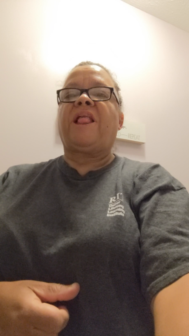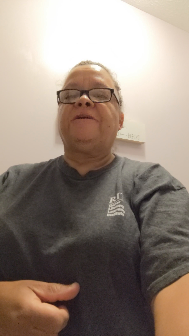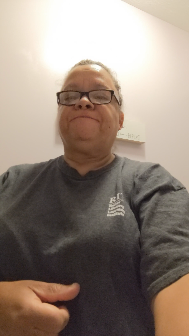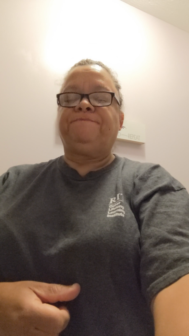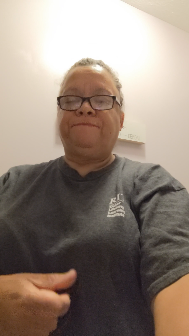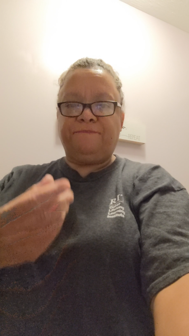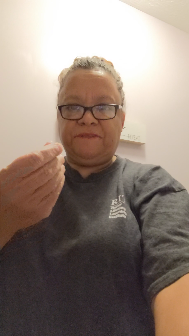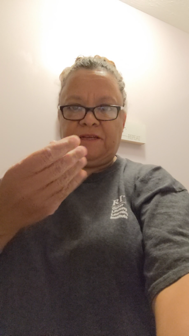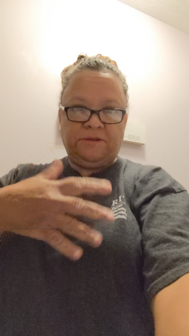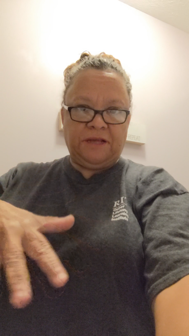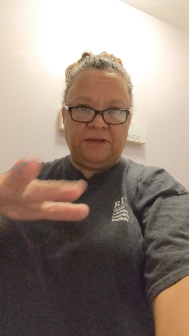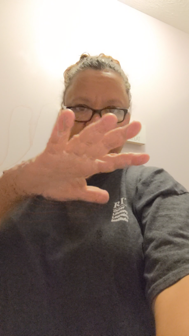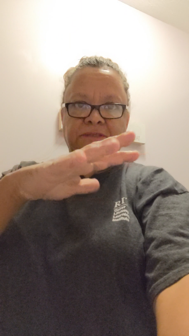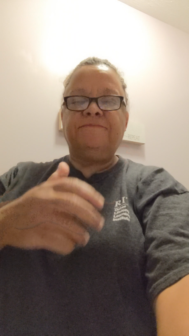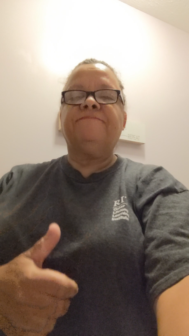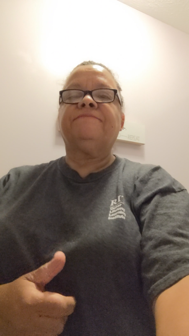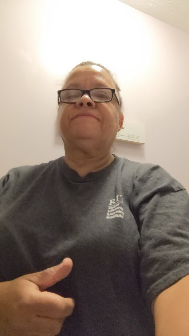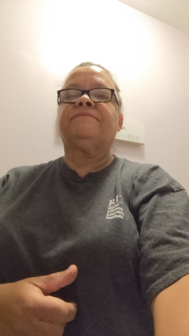garden